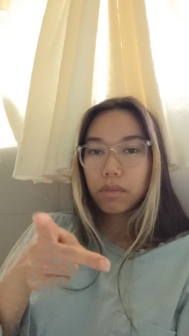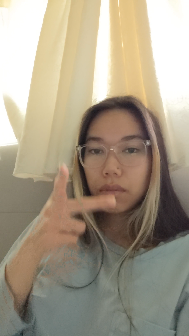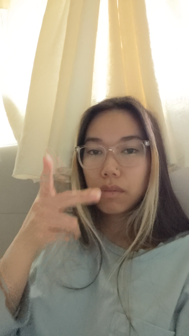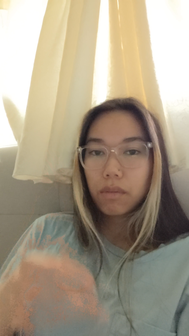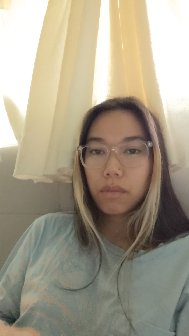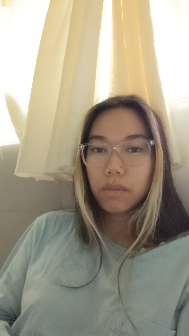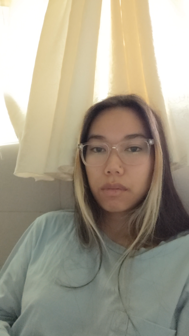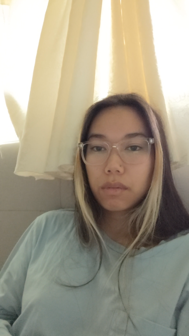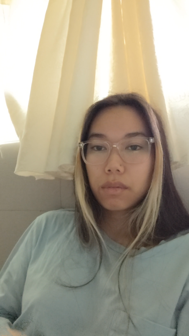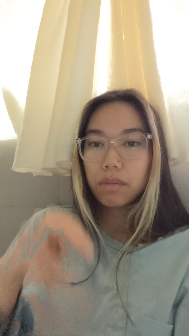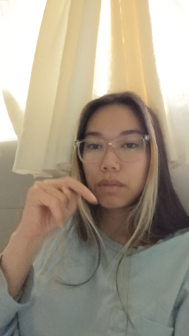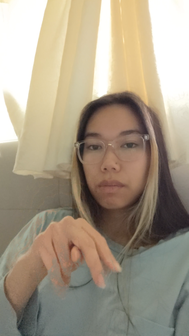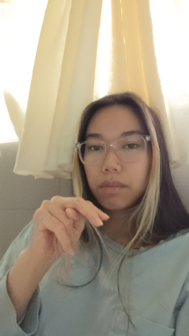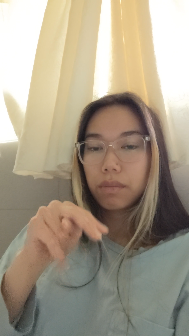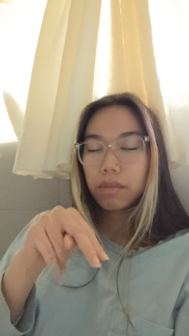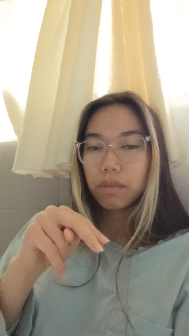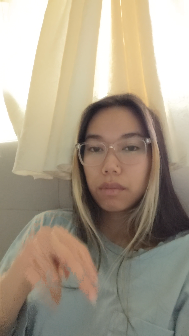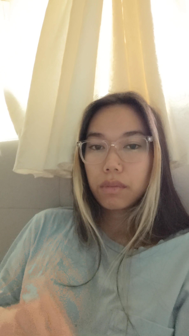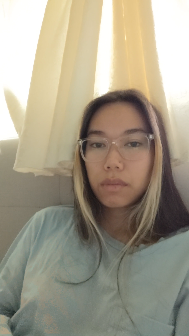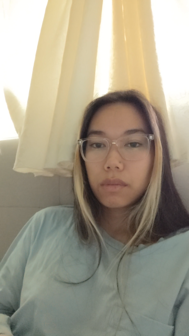nurse